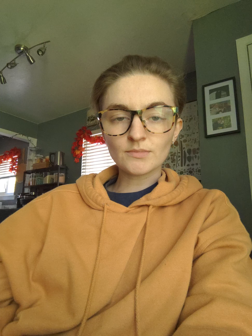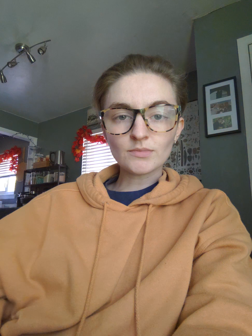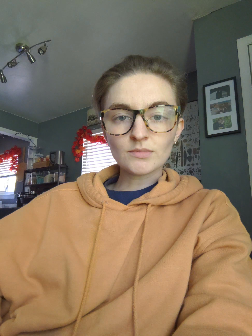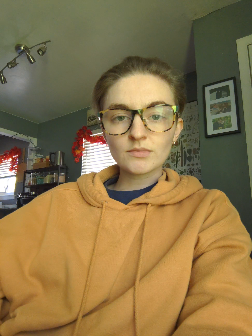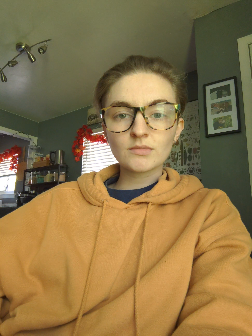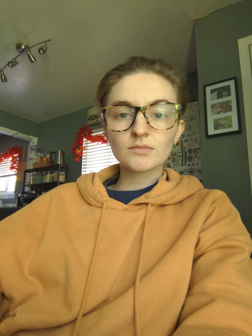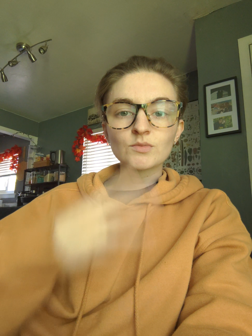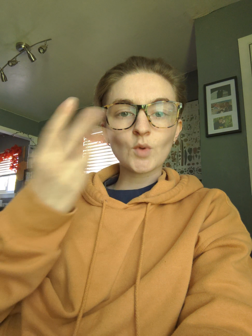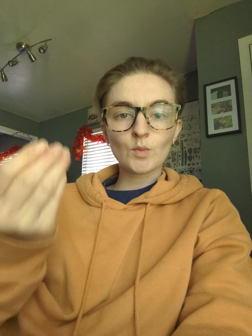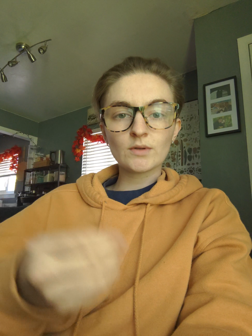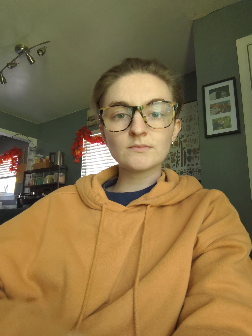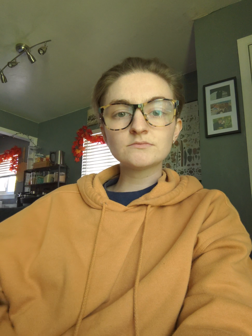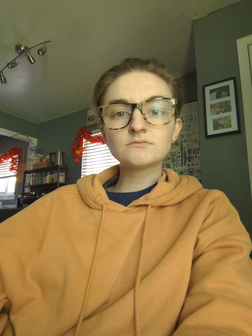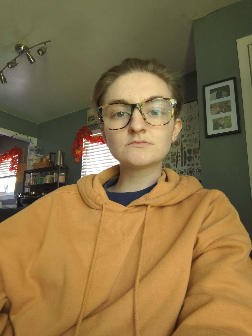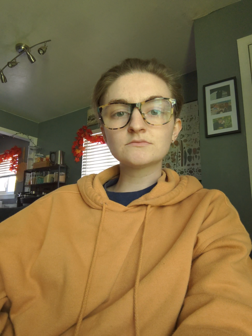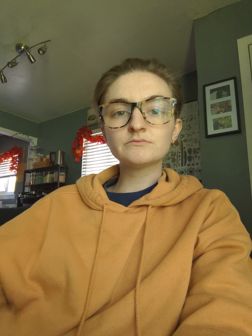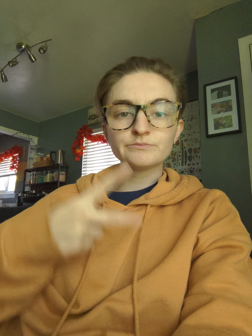going to